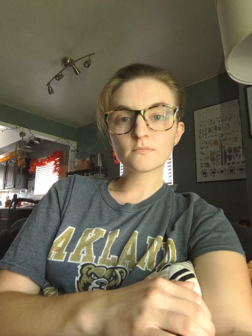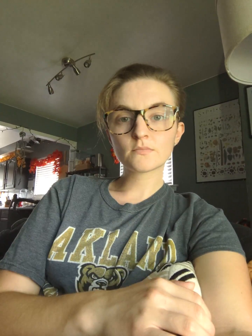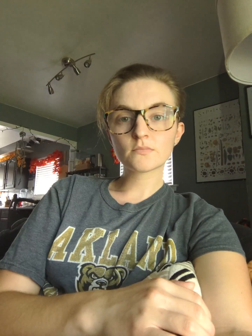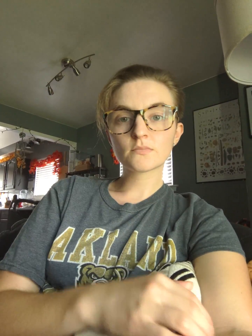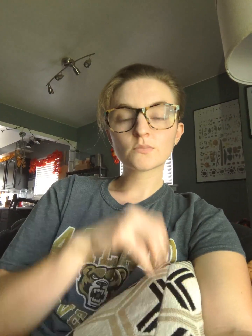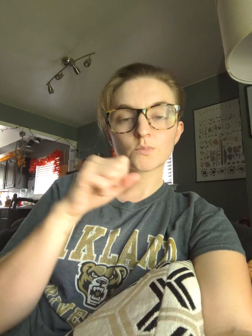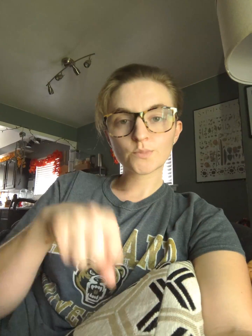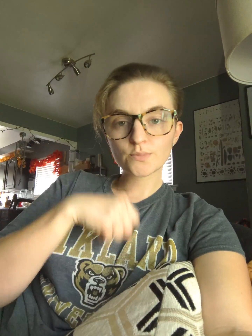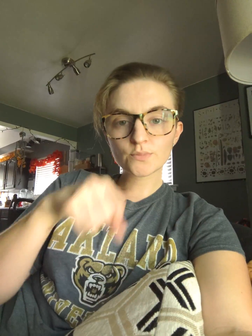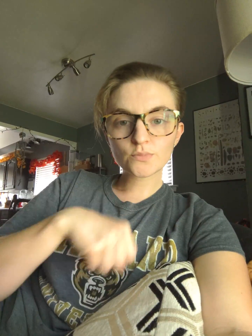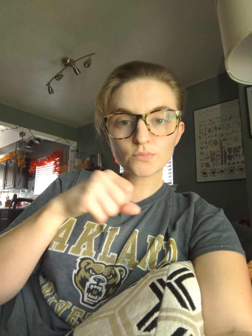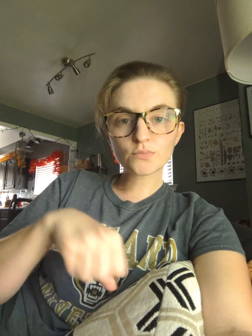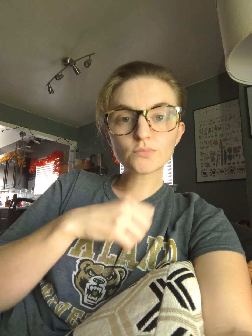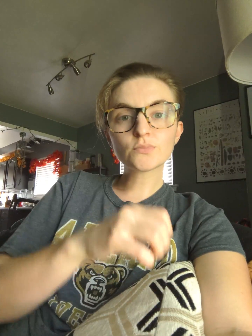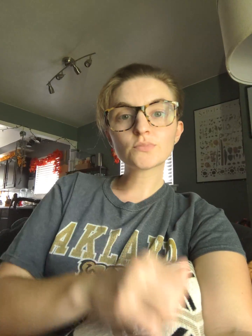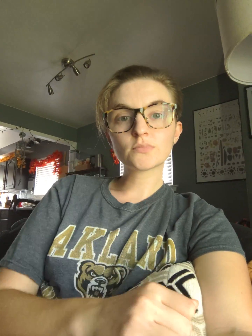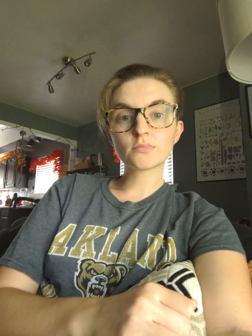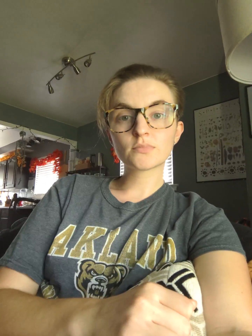bicycle